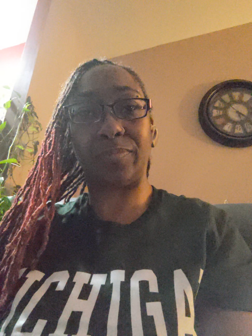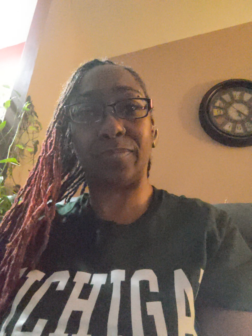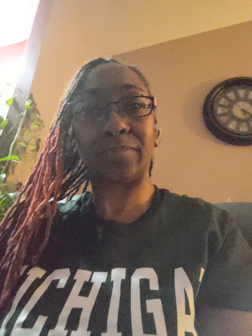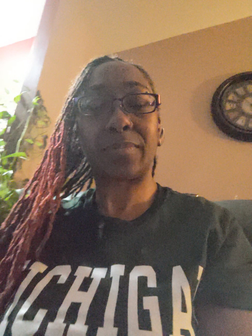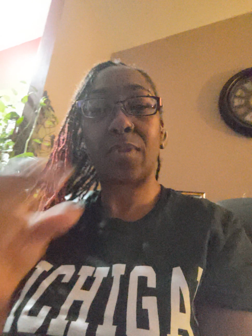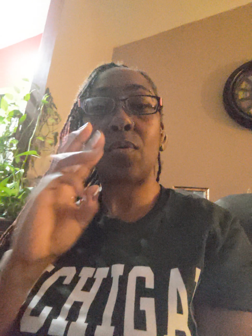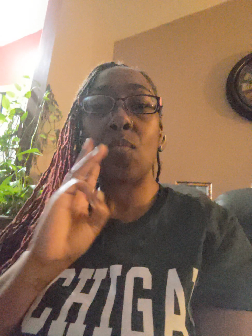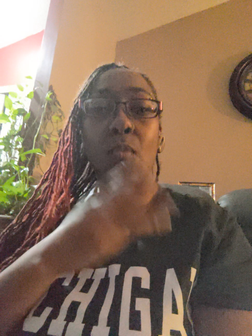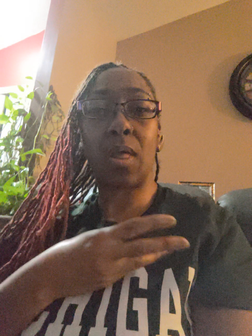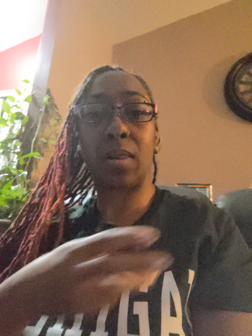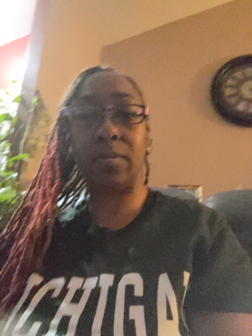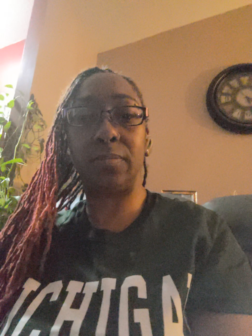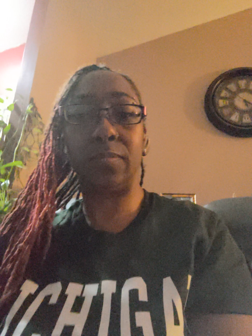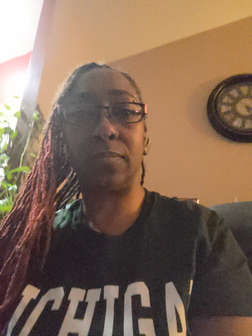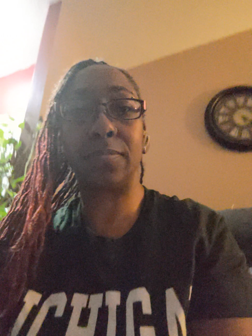will